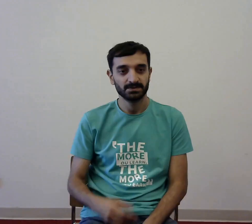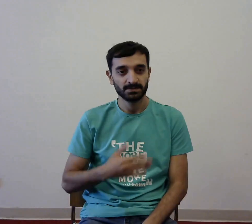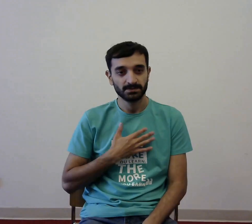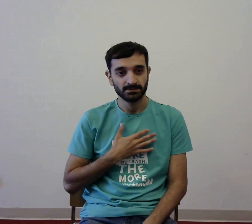mən